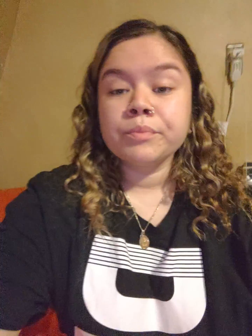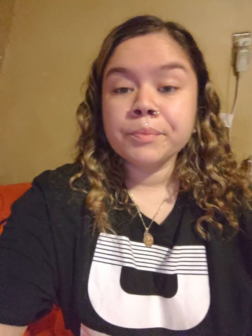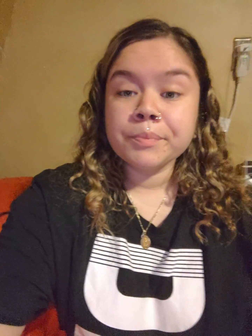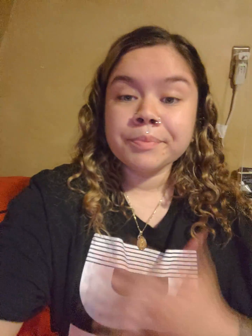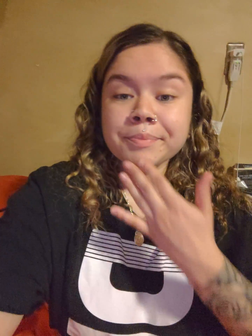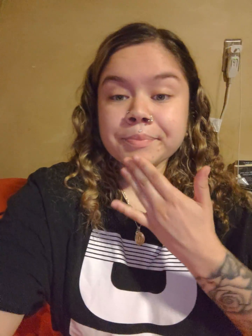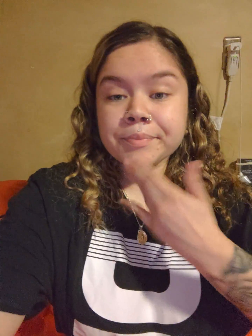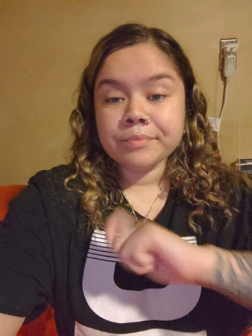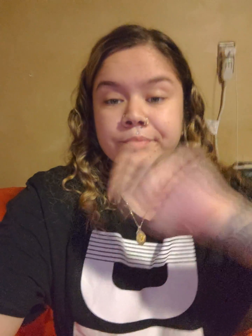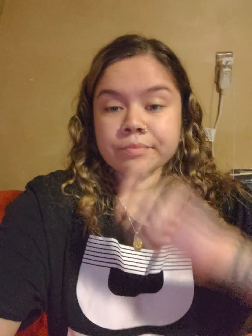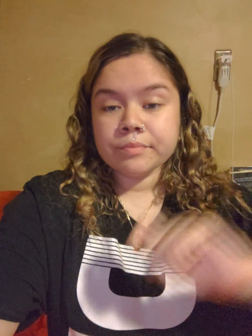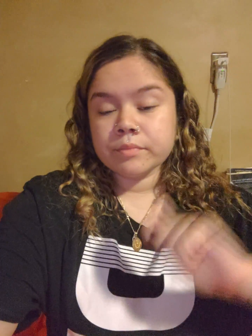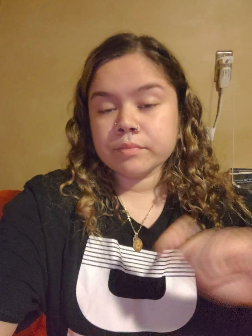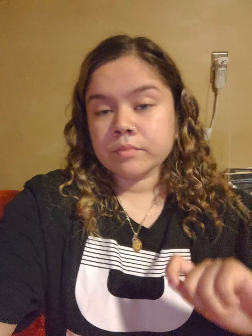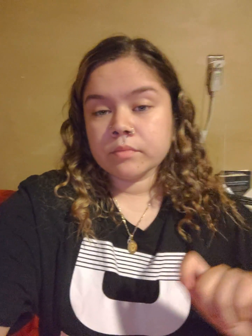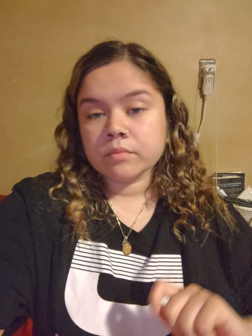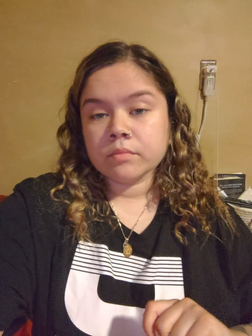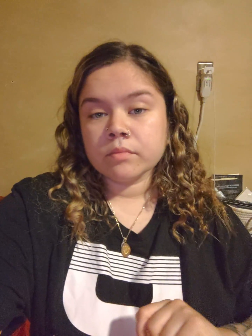crayon